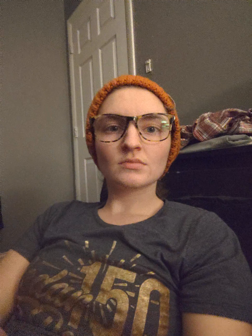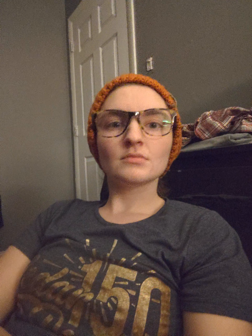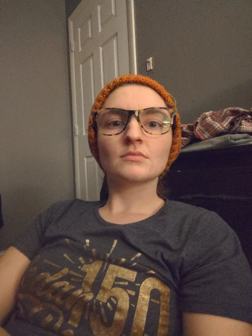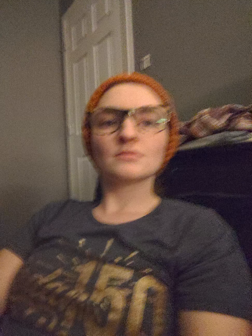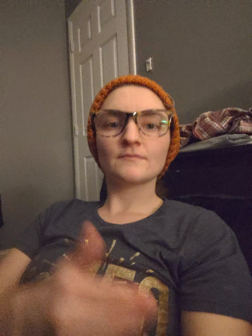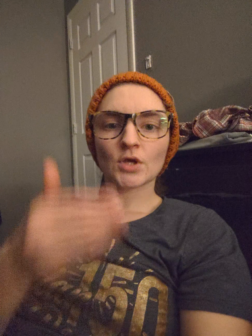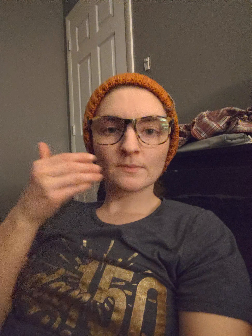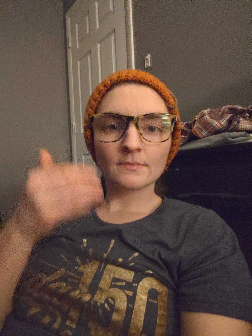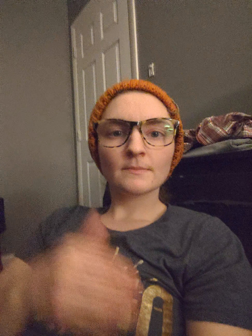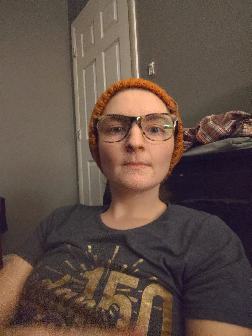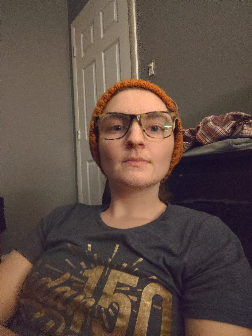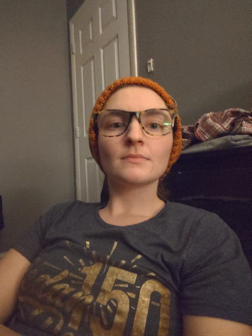before